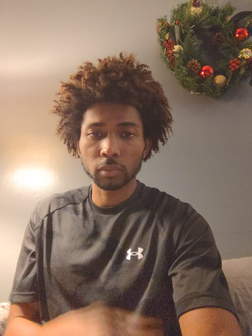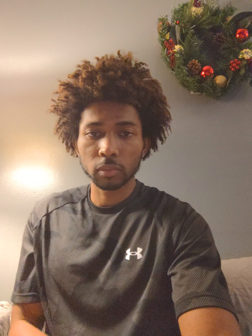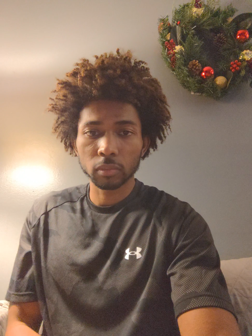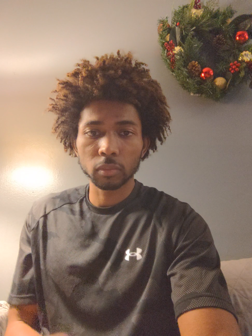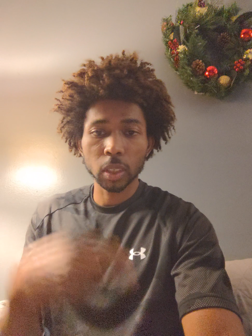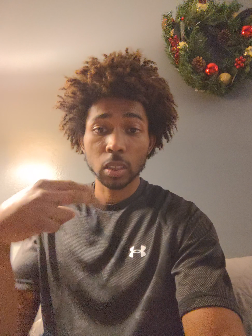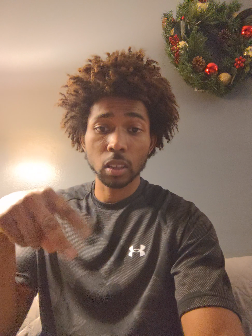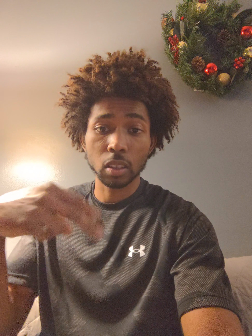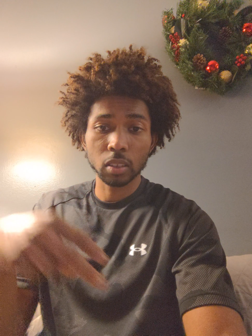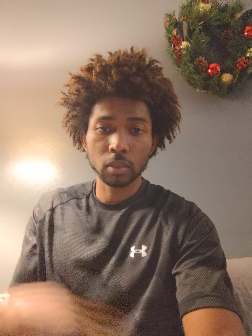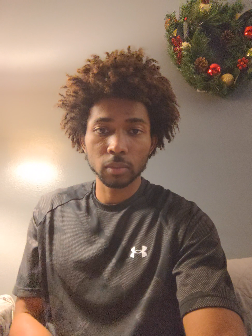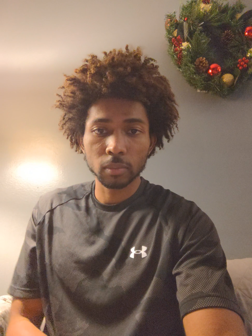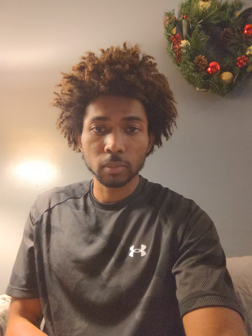dance